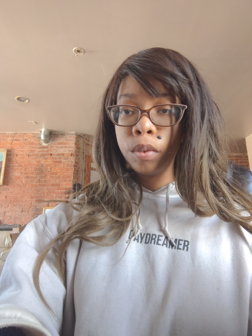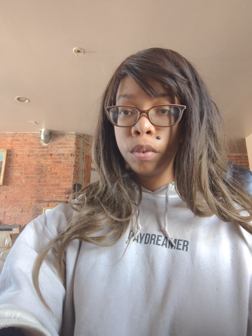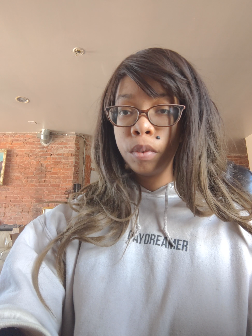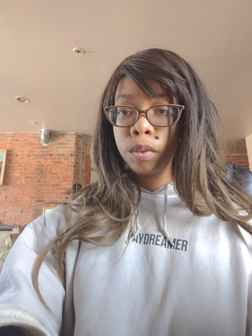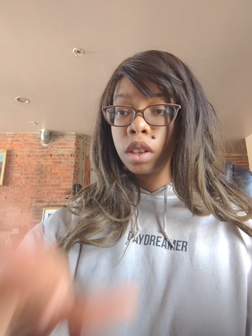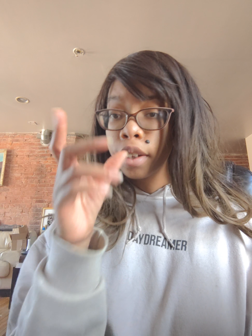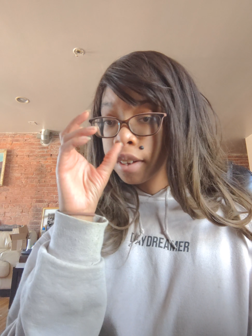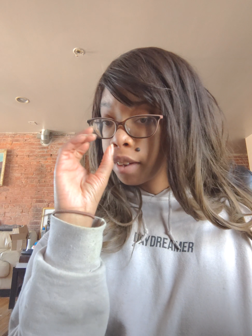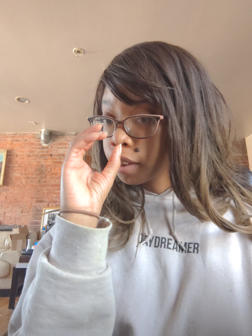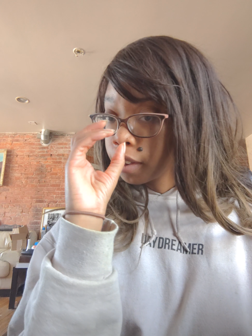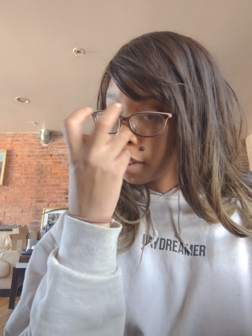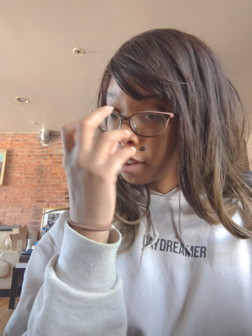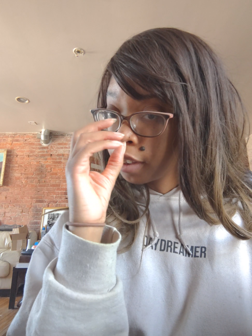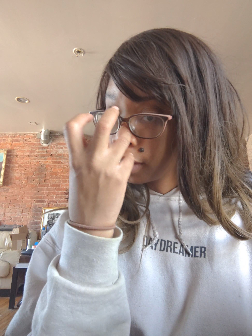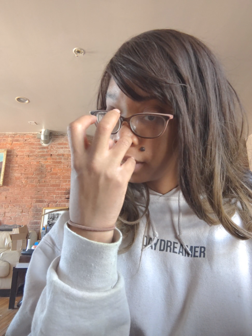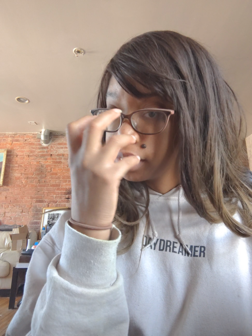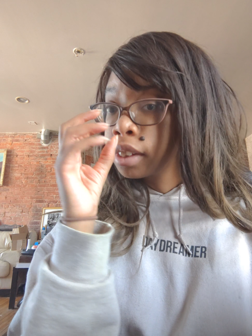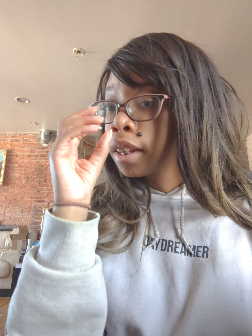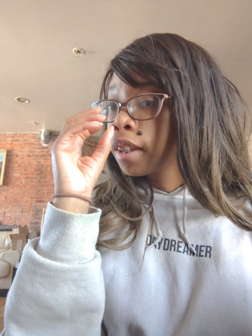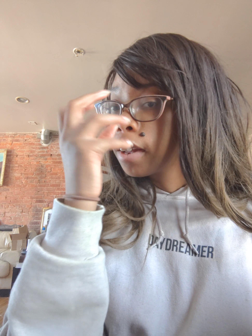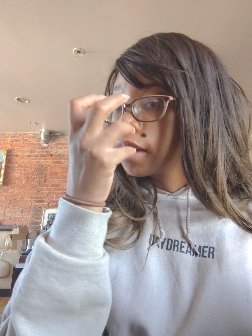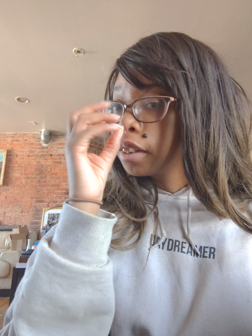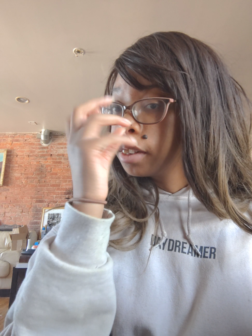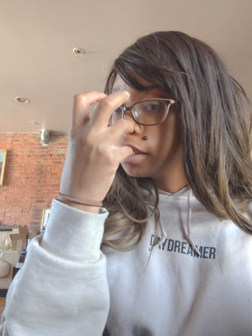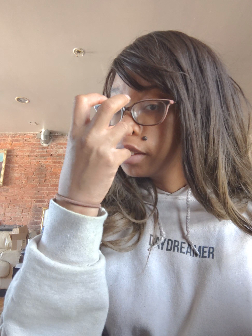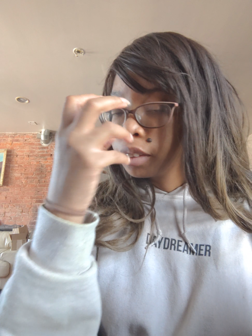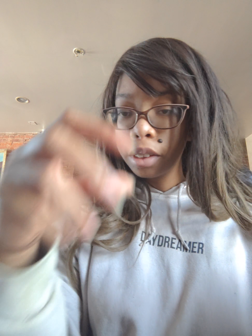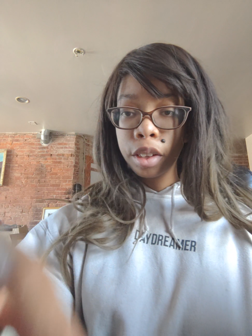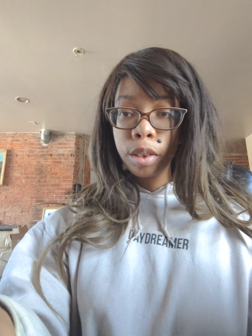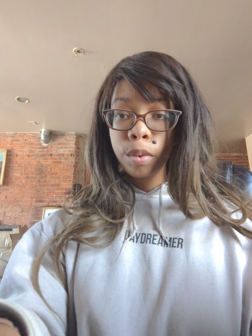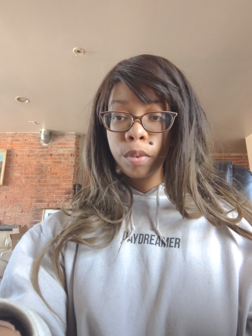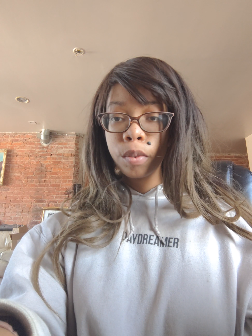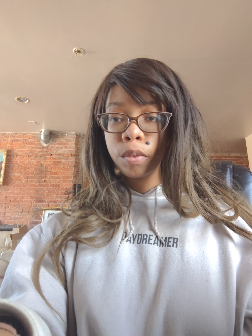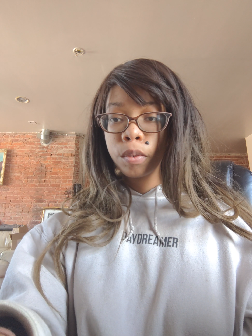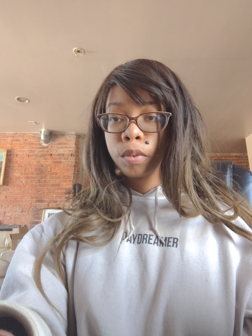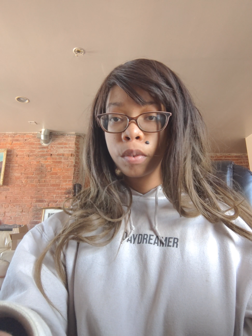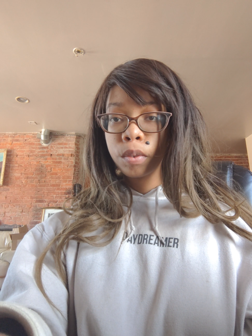clown